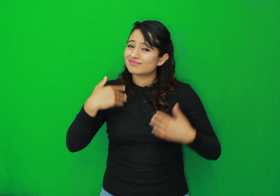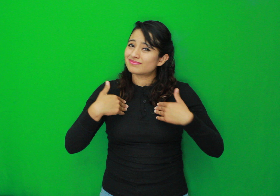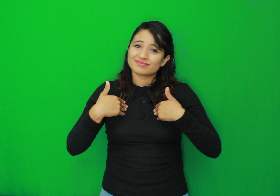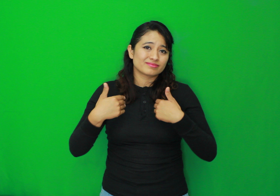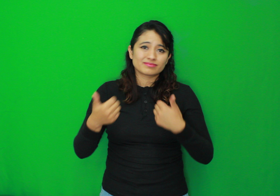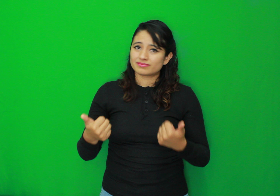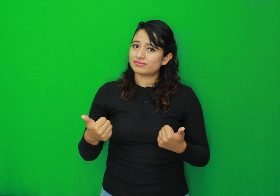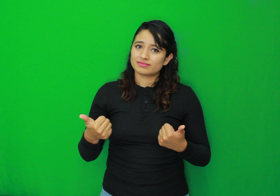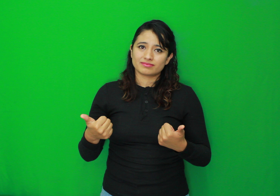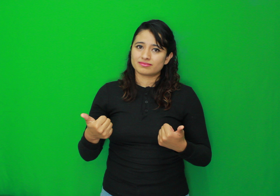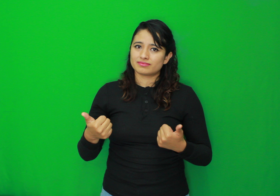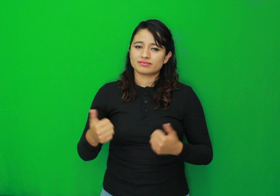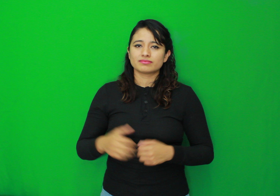no entender